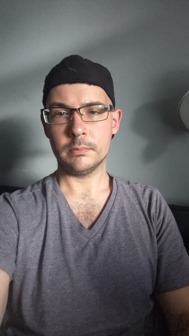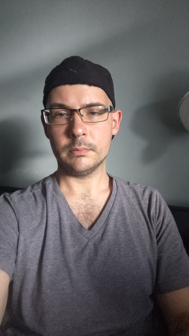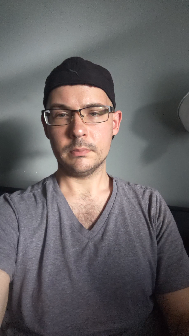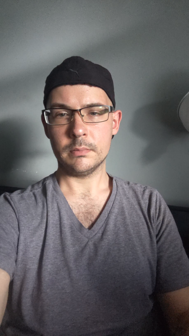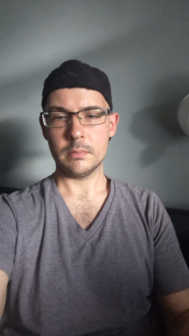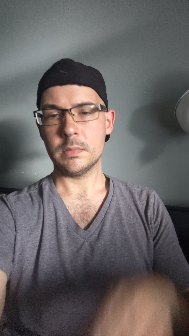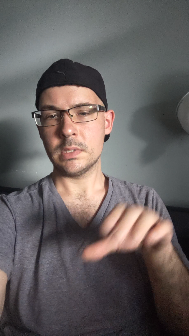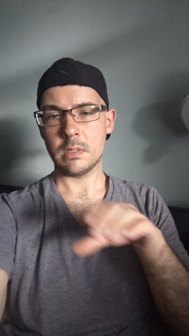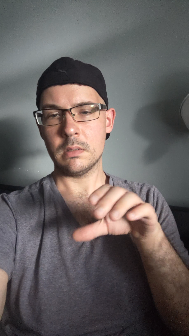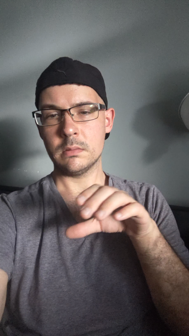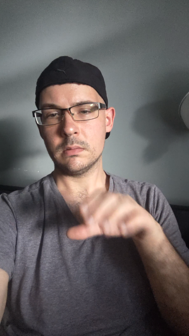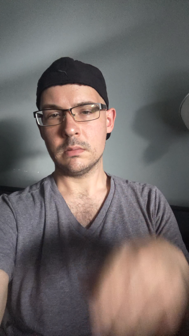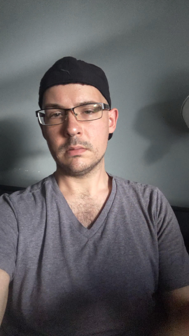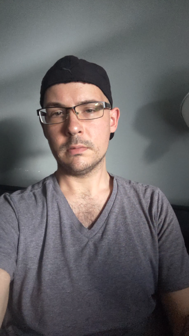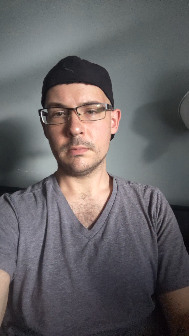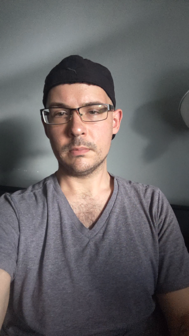does